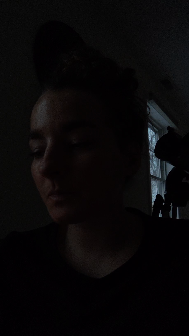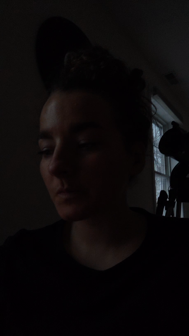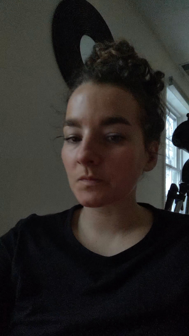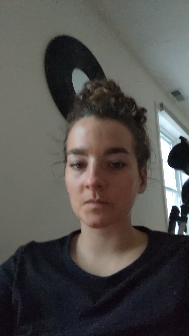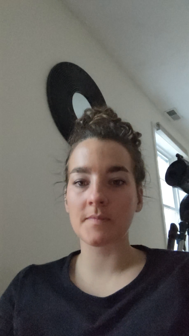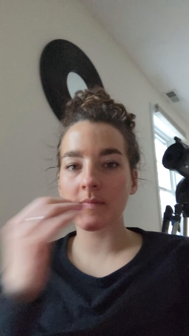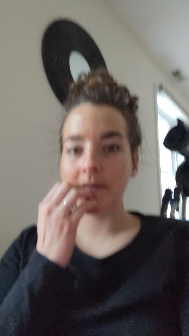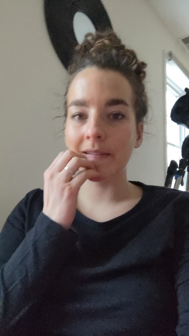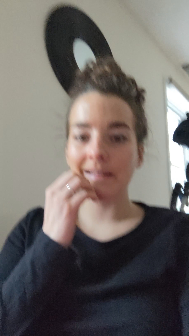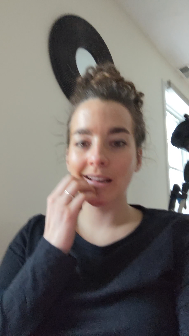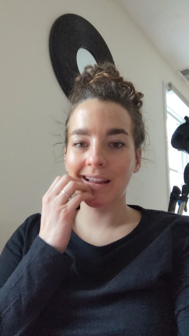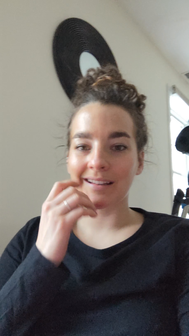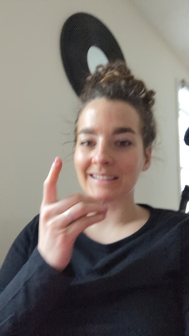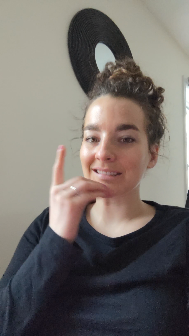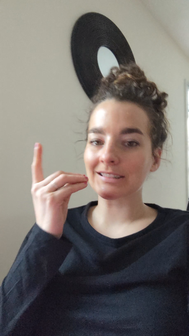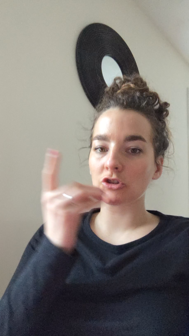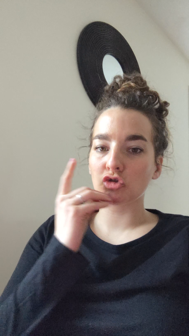dinner